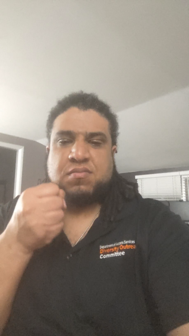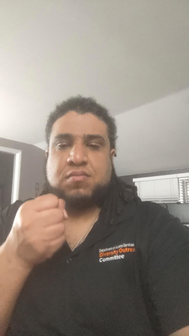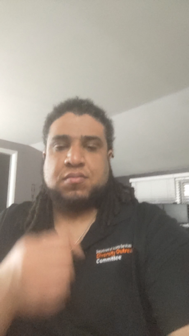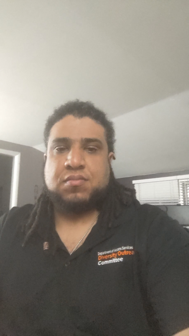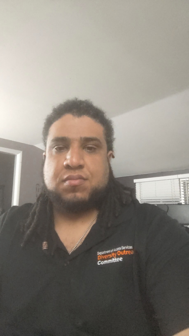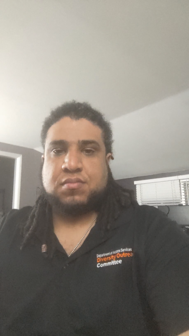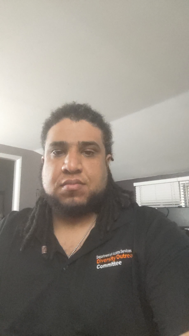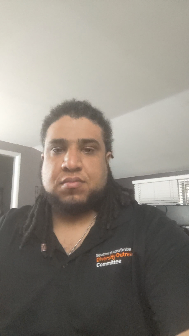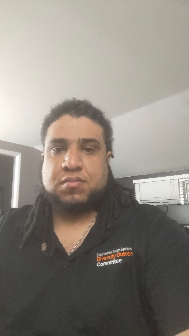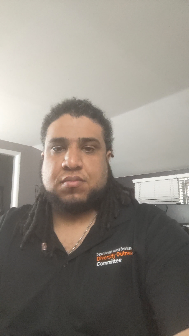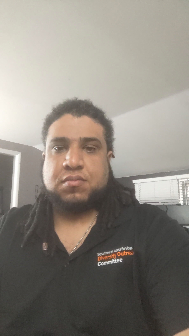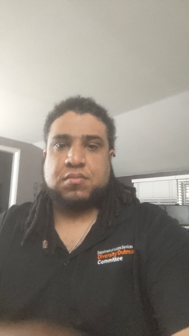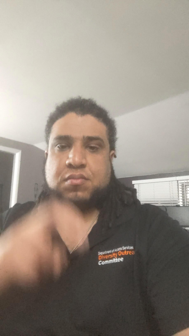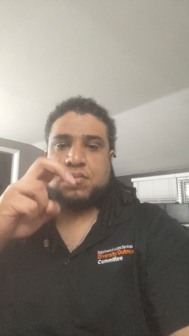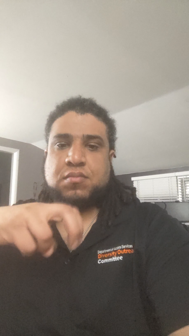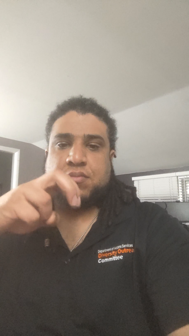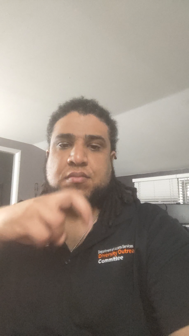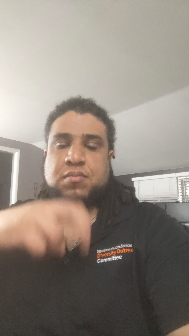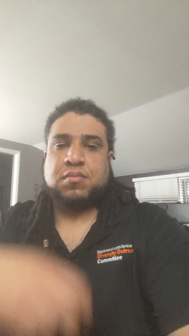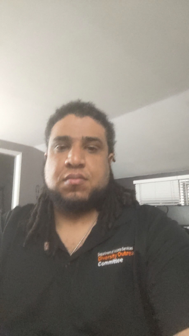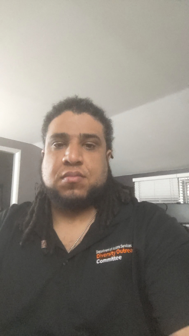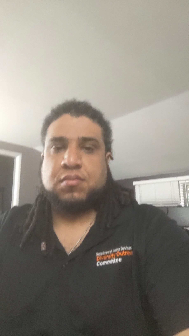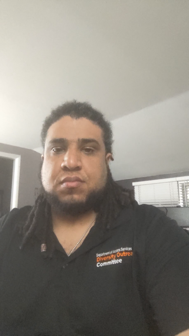potato